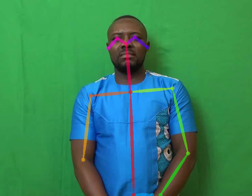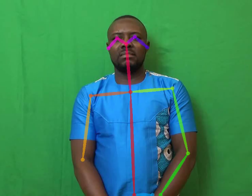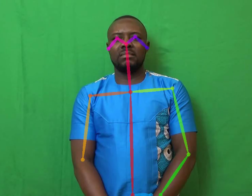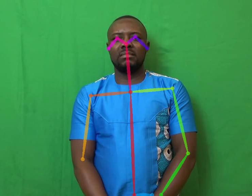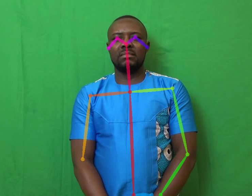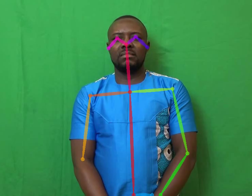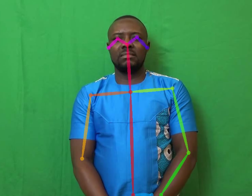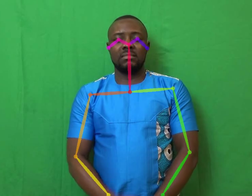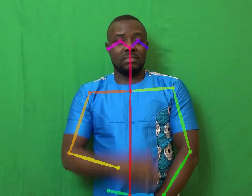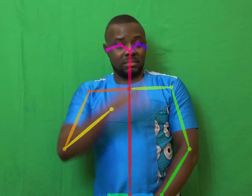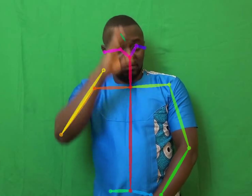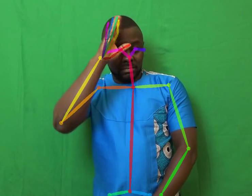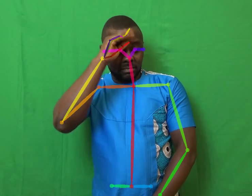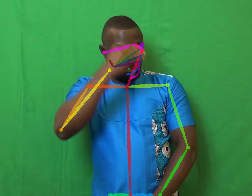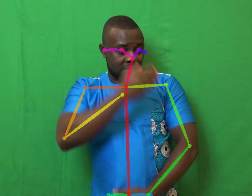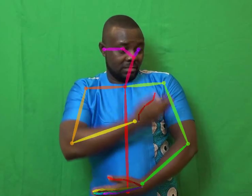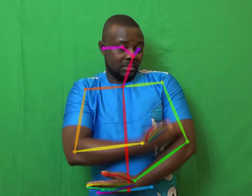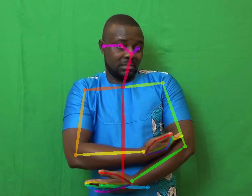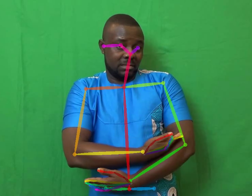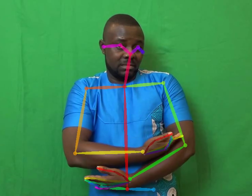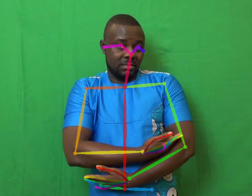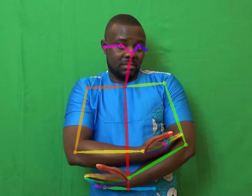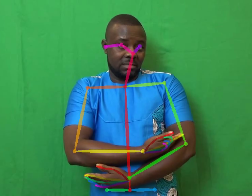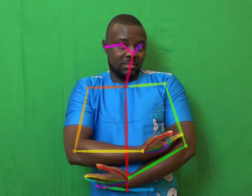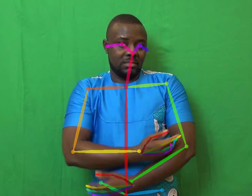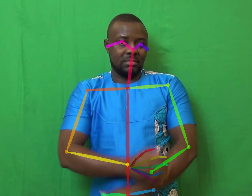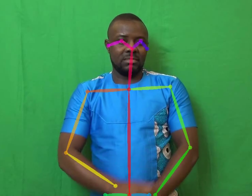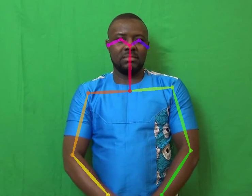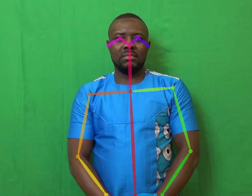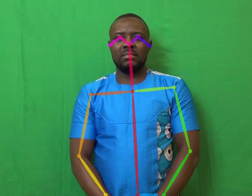son